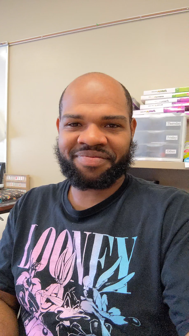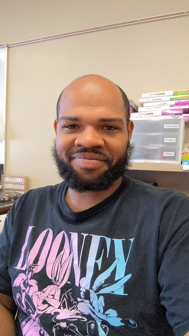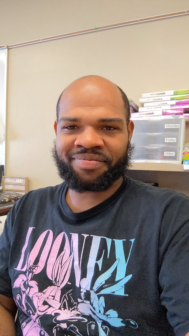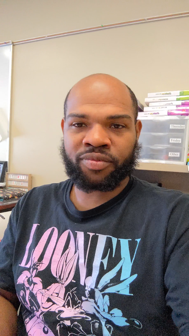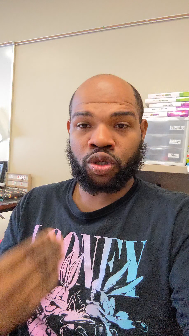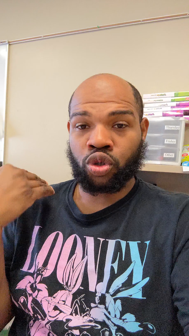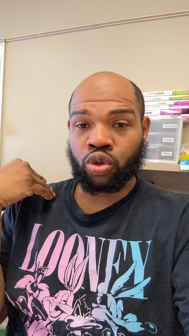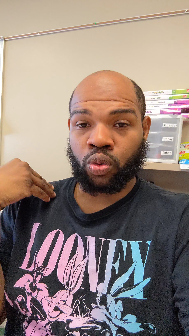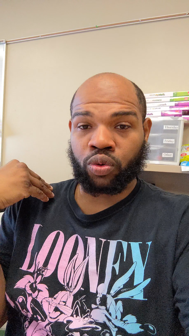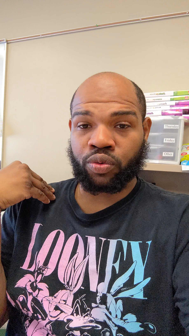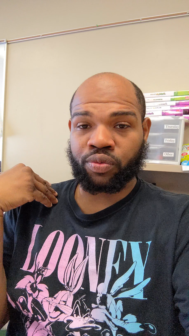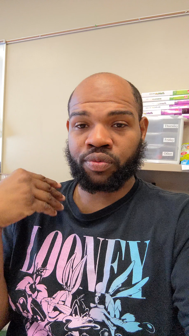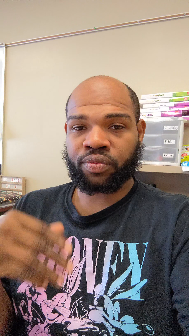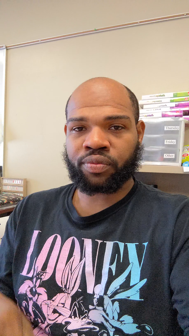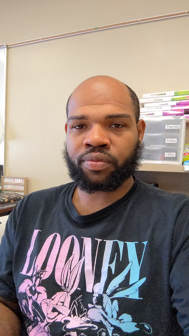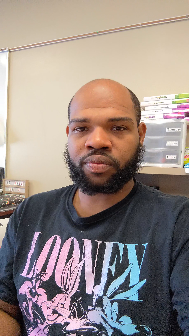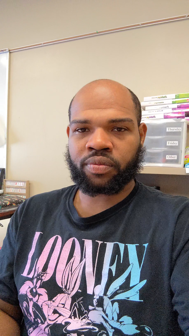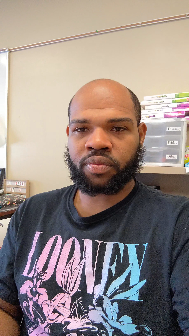shoulder